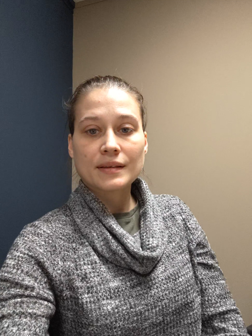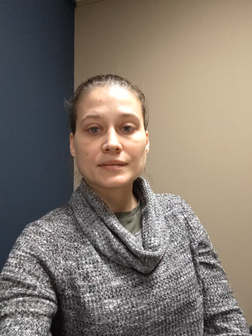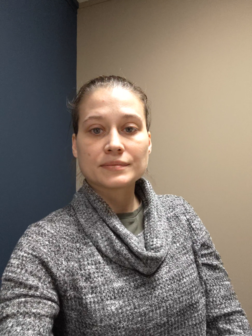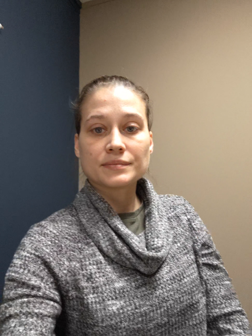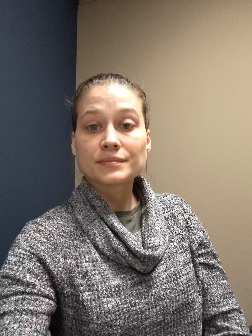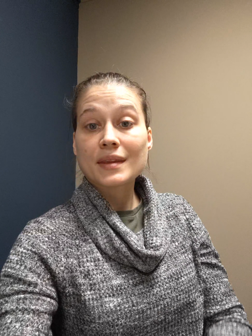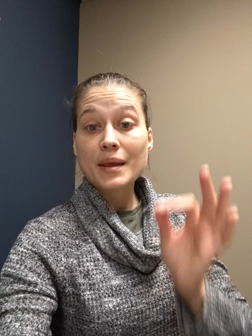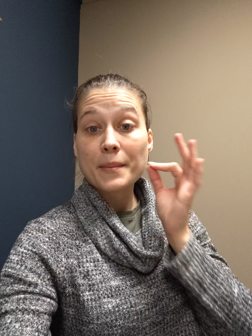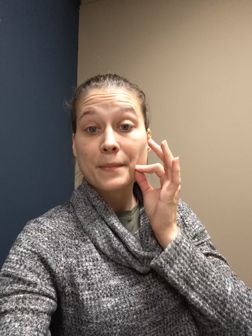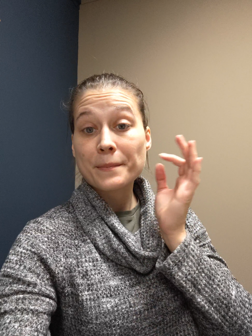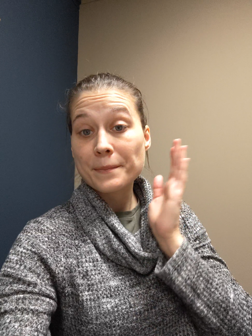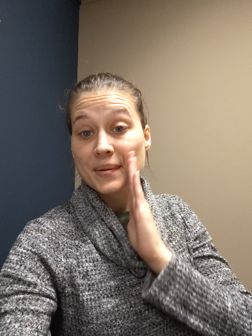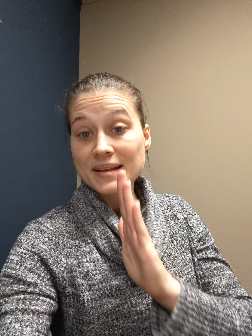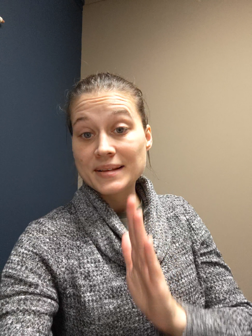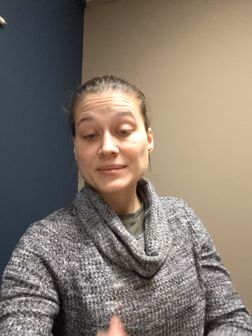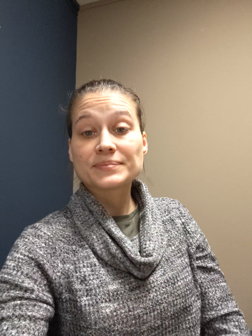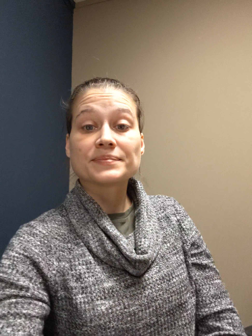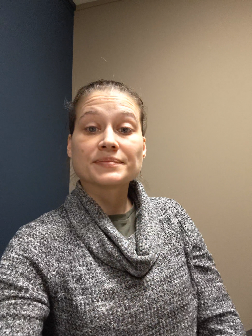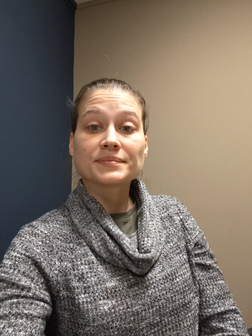bee